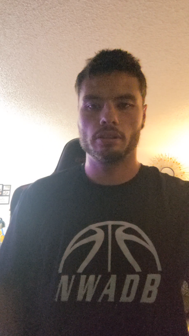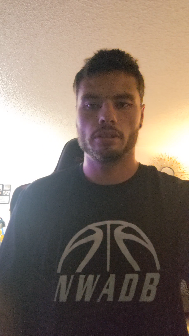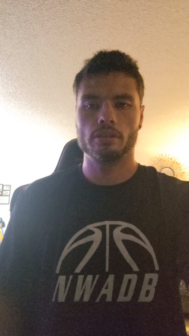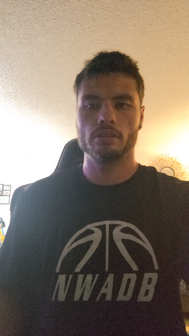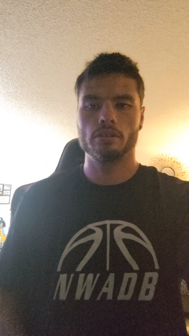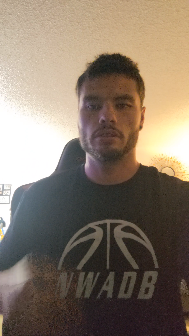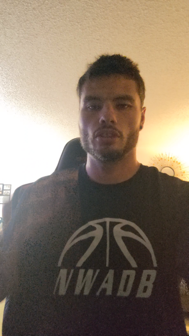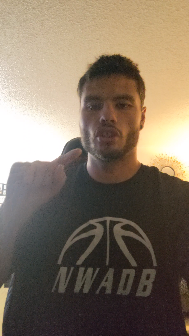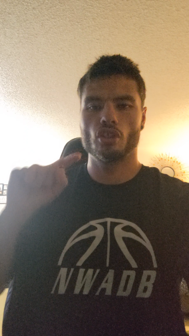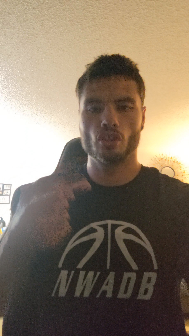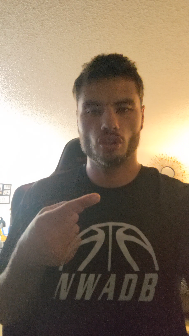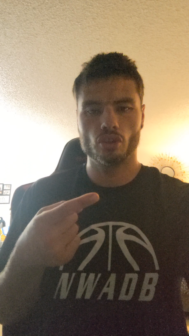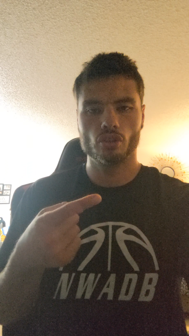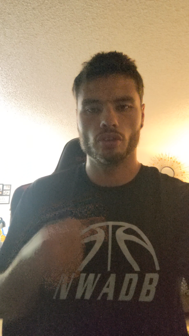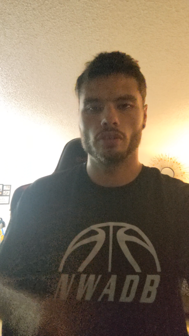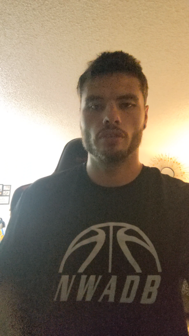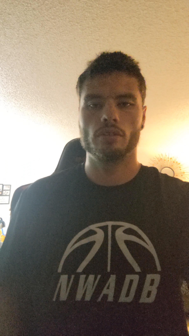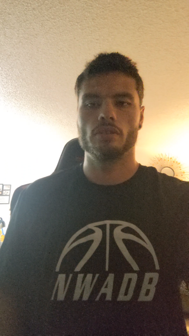hurt